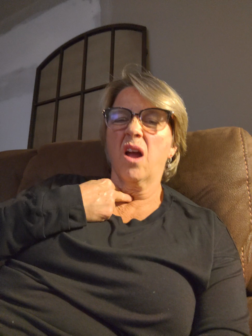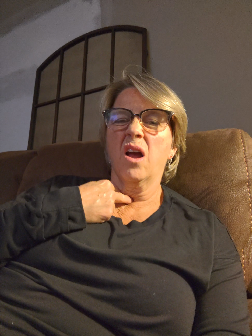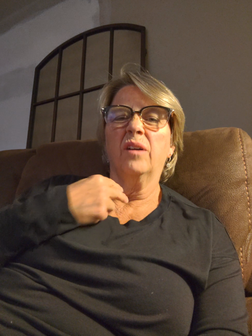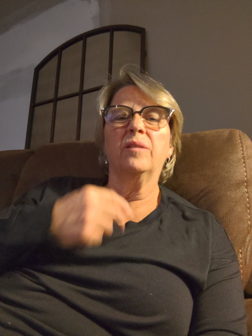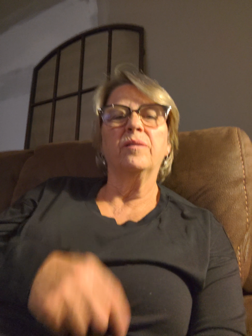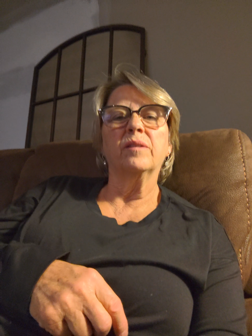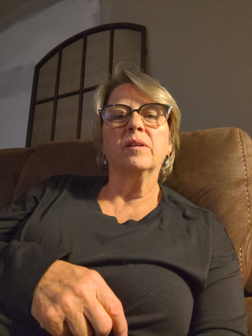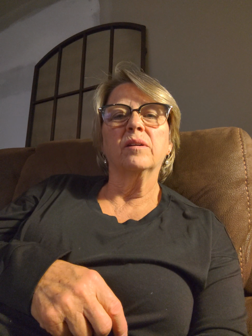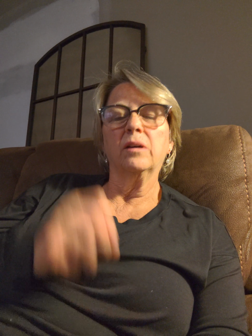stuck